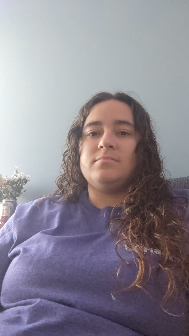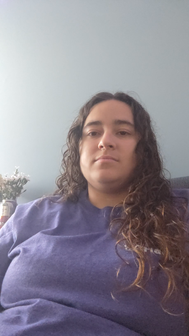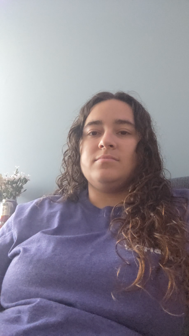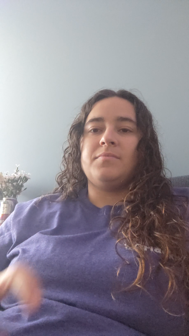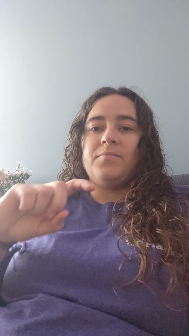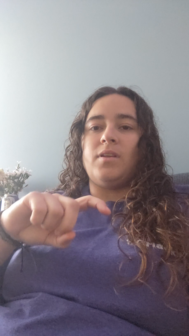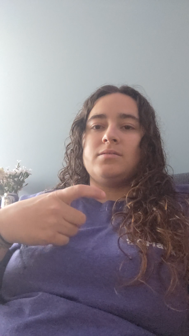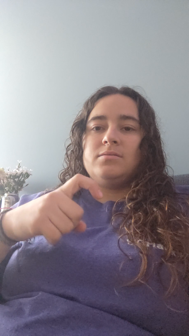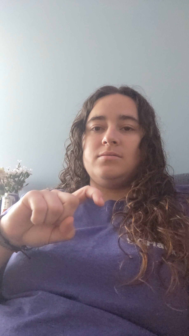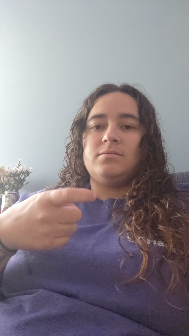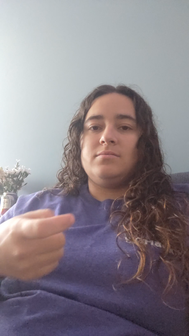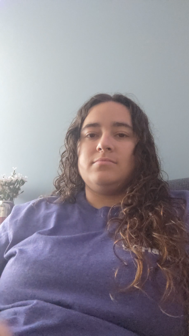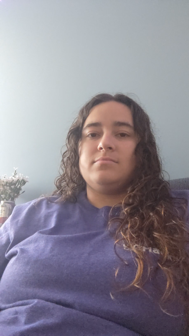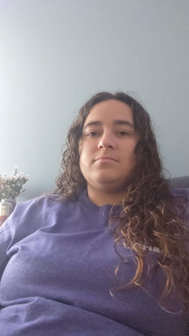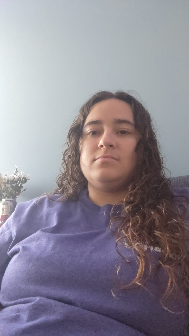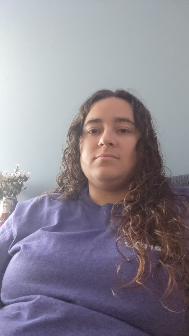friend